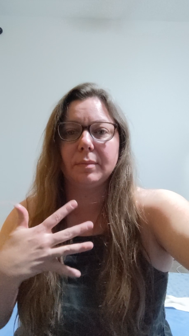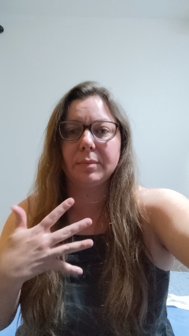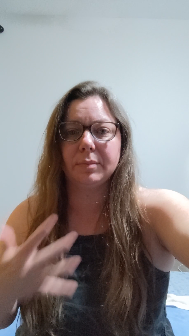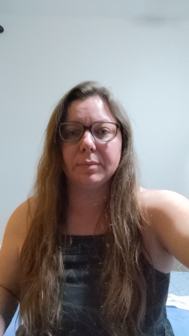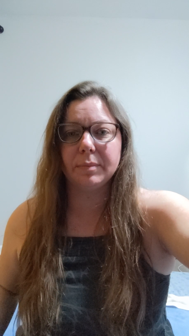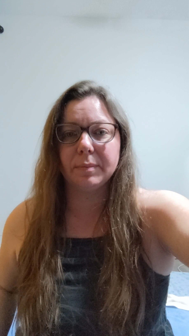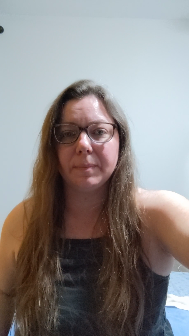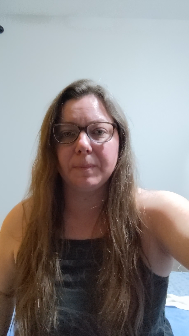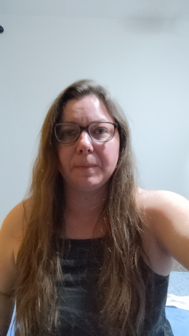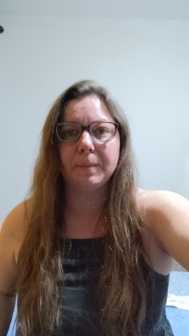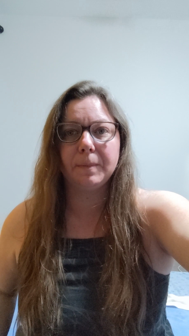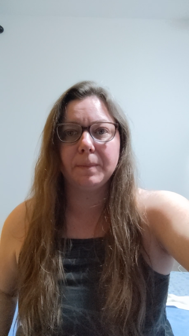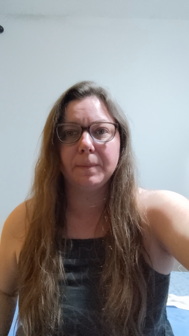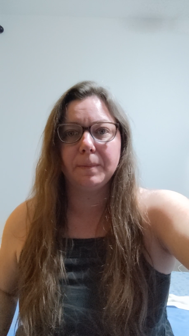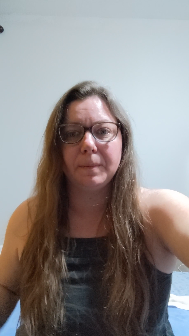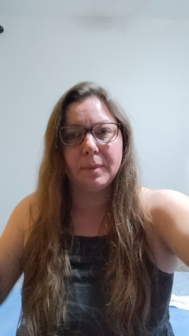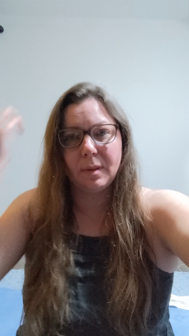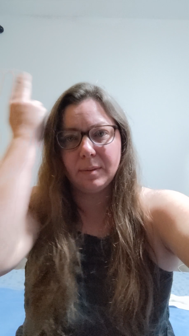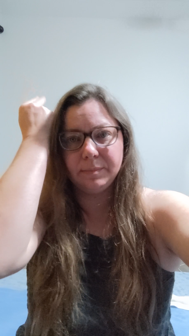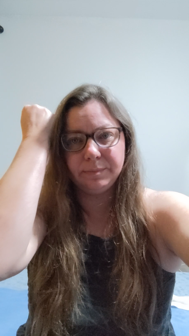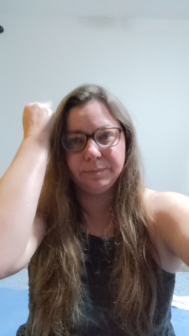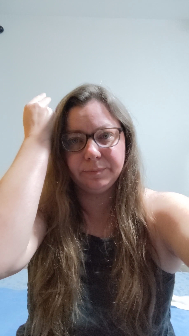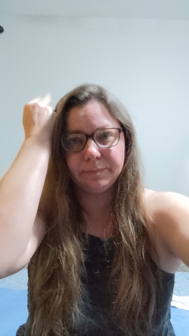bunny